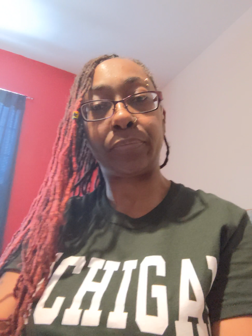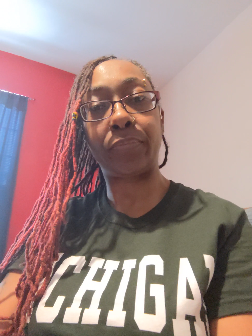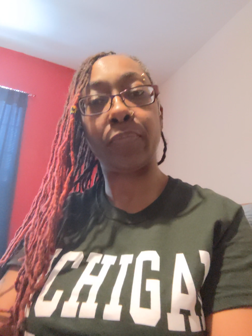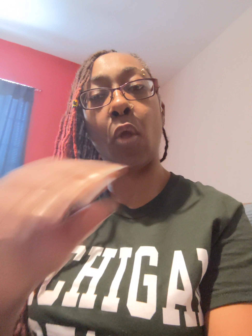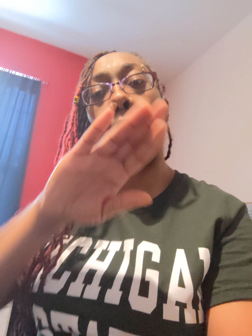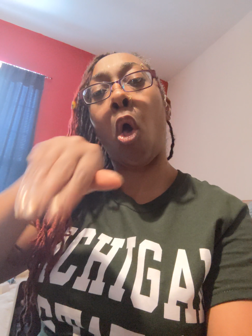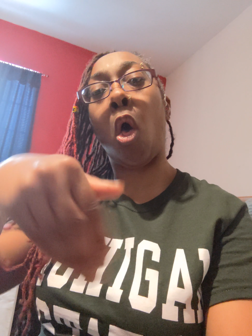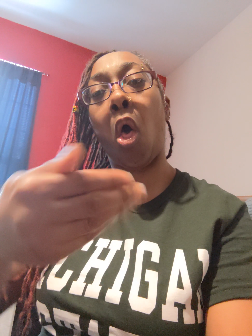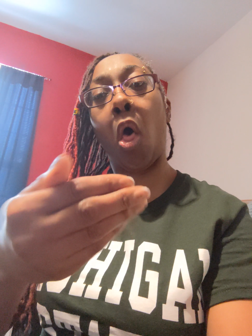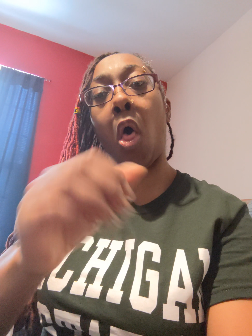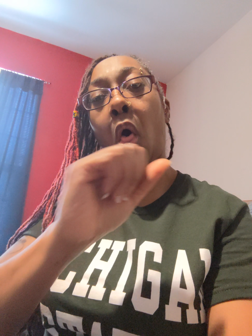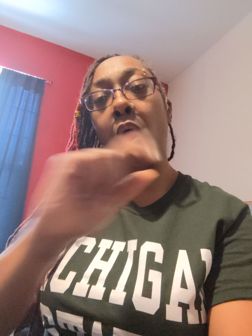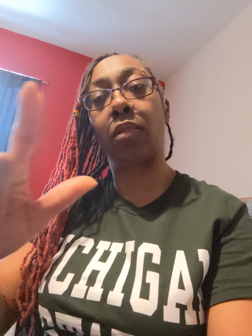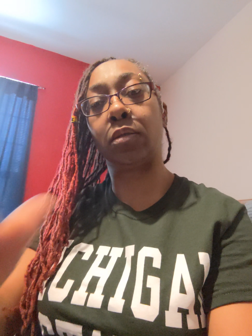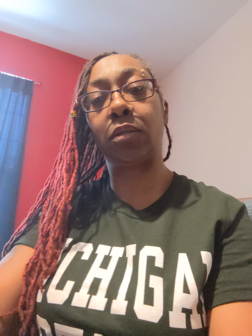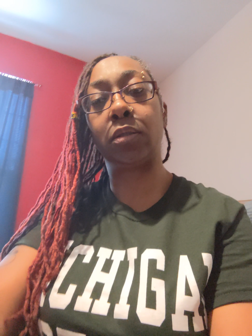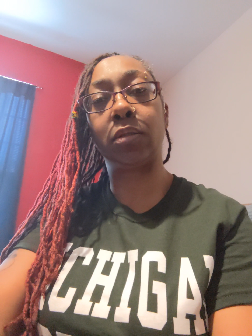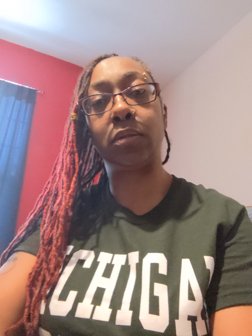all